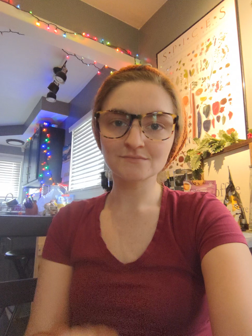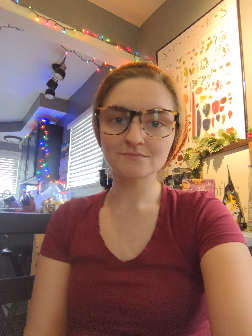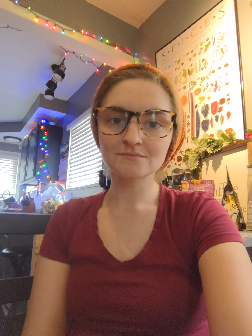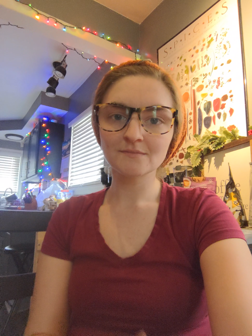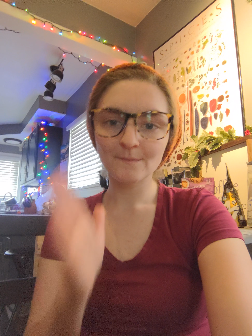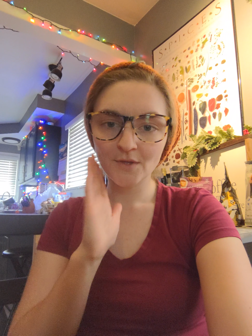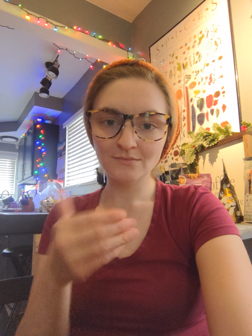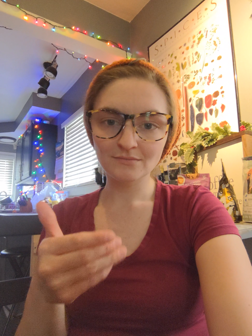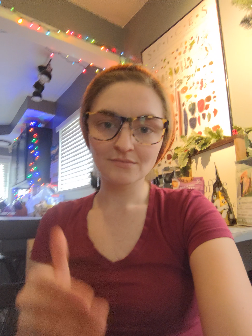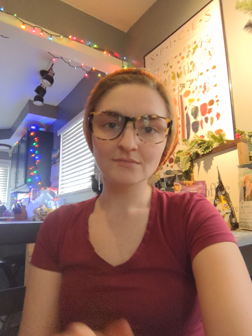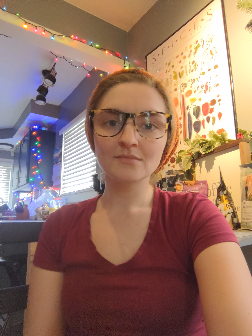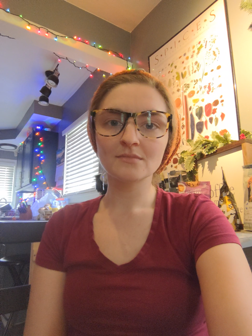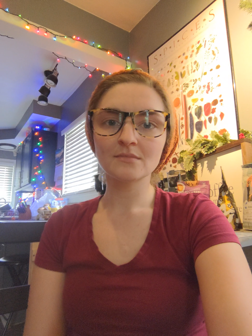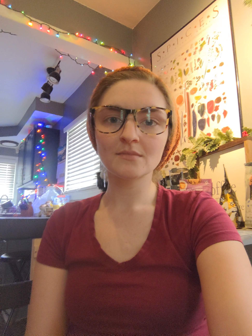bedroom